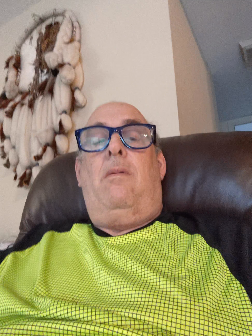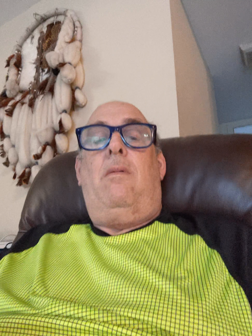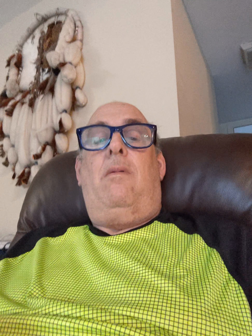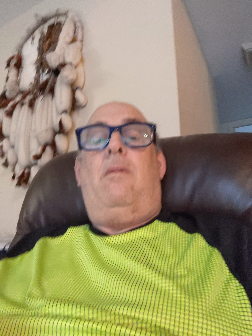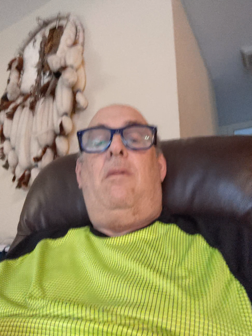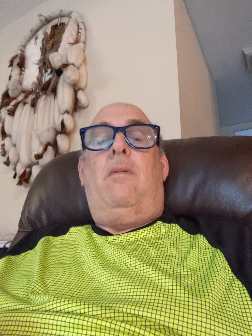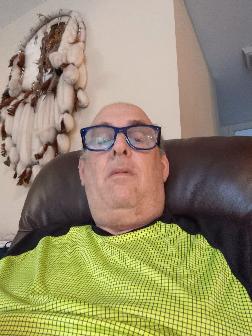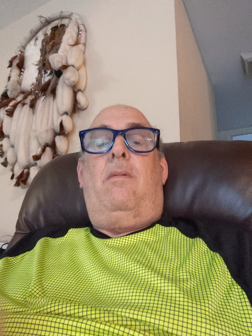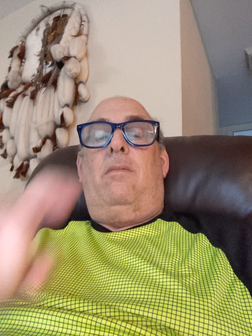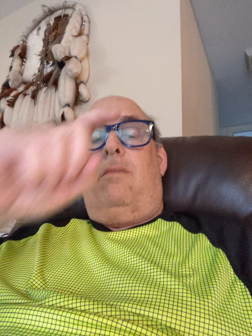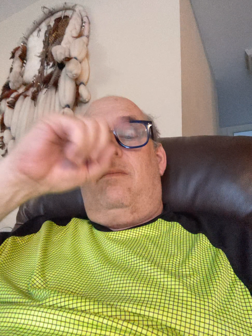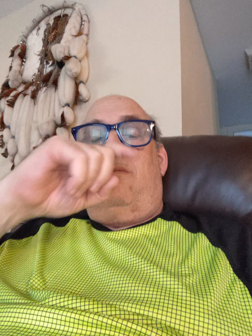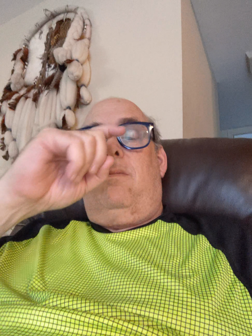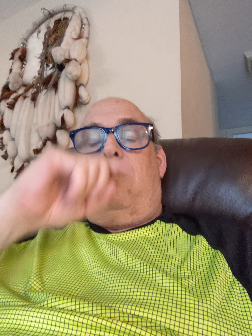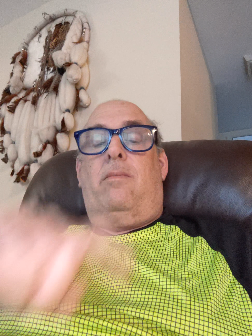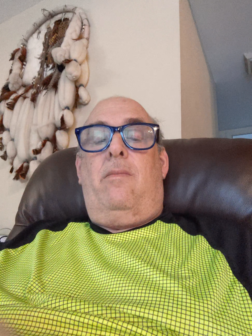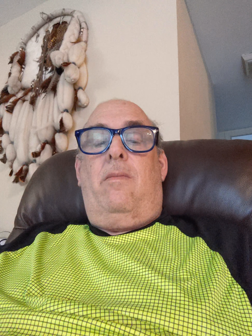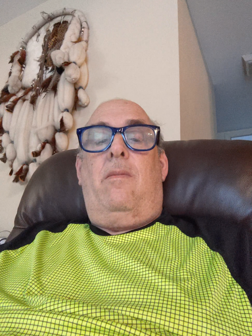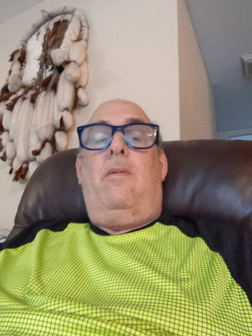doll